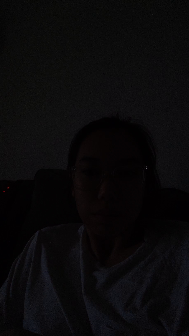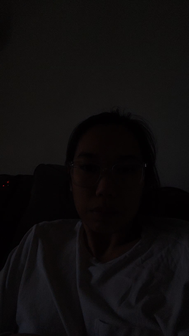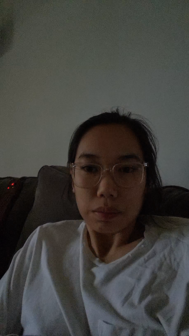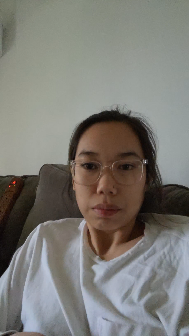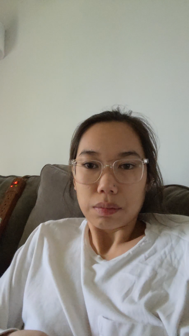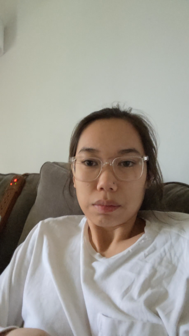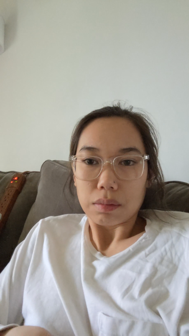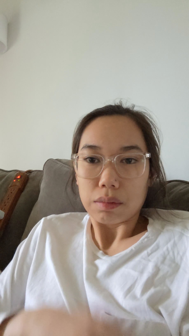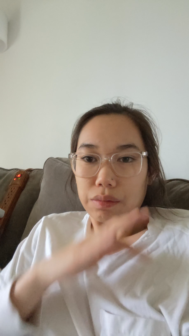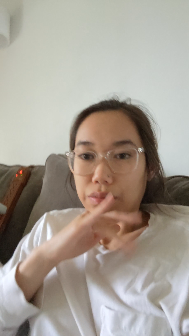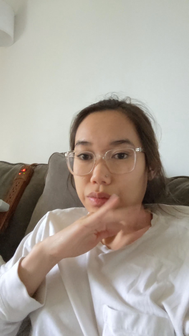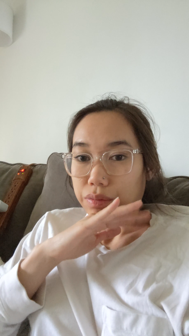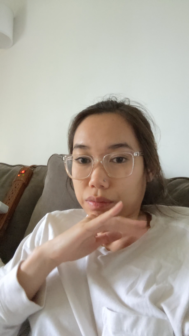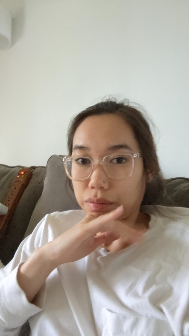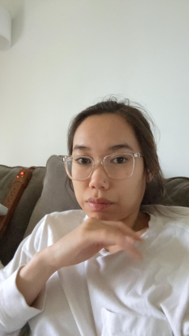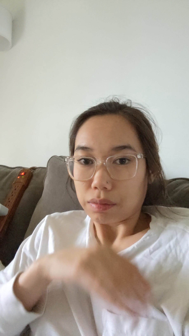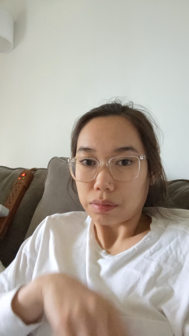naughty